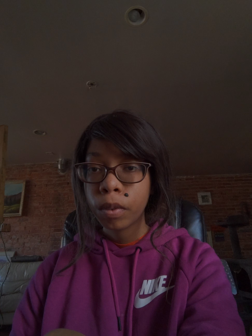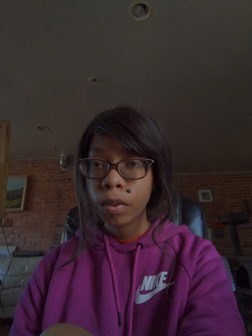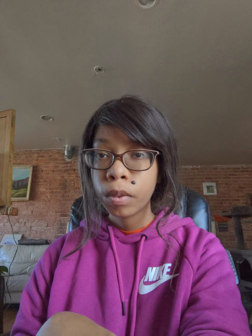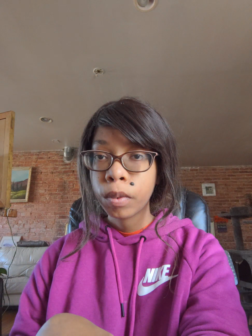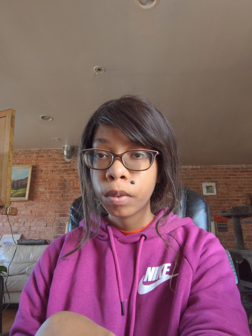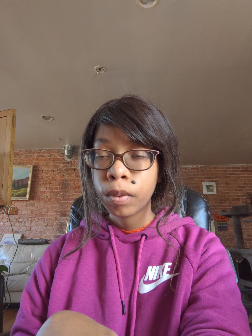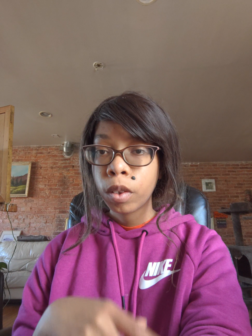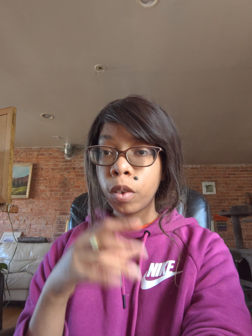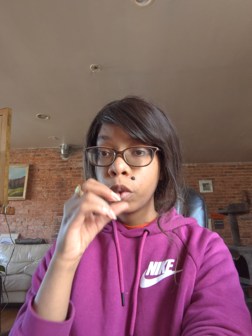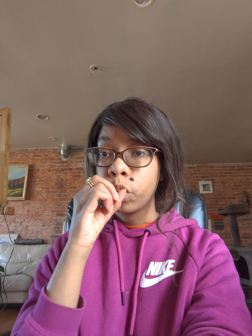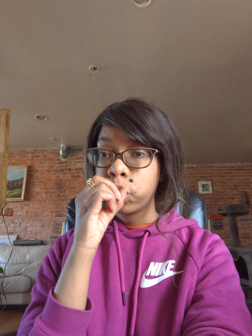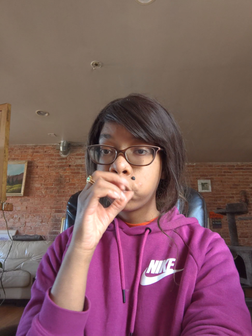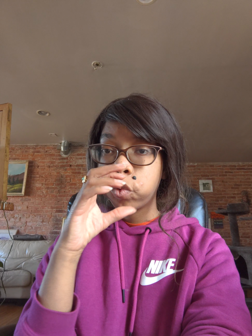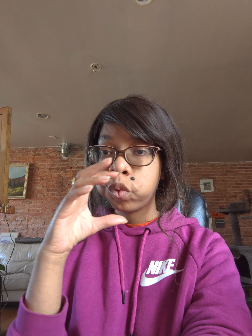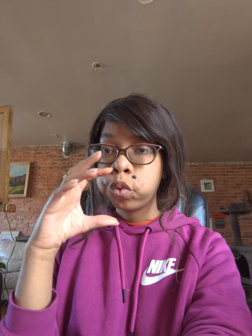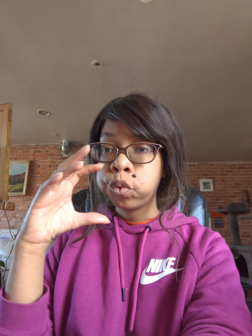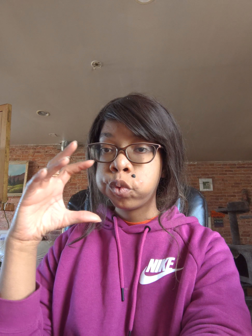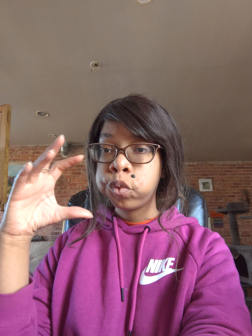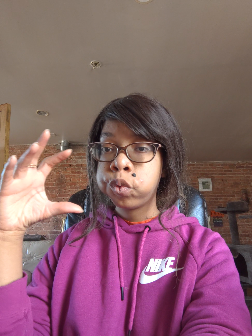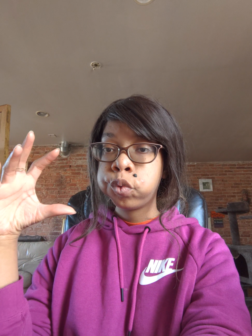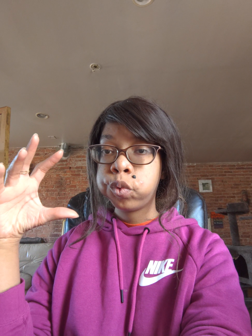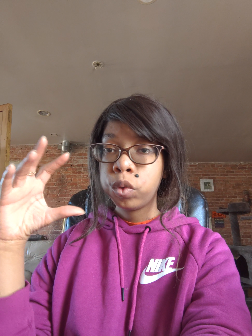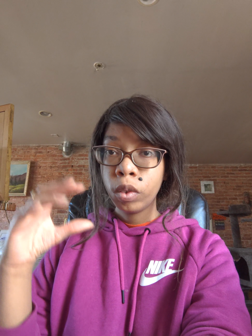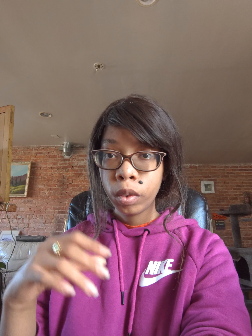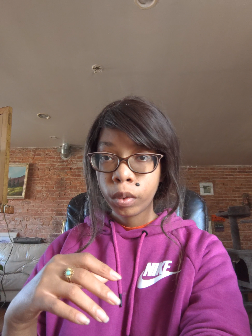balloon